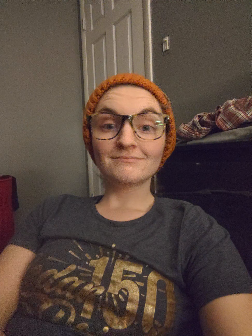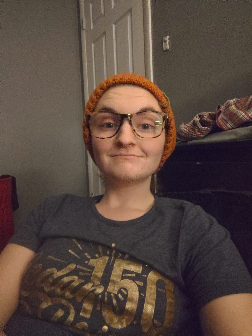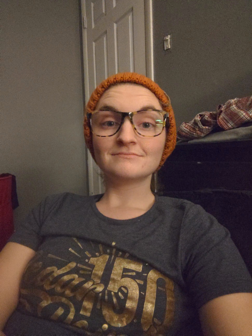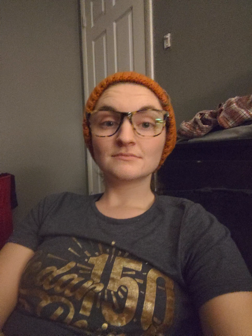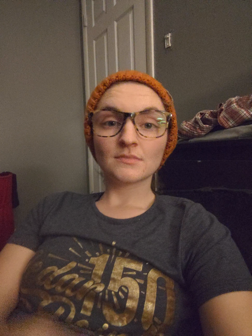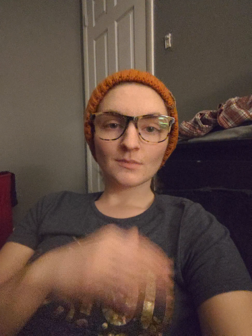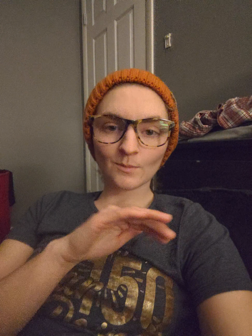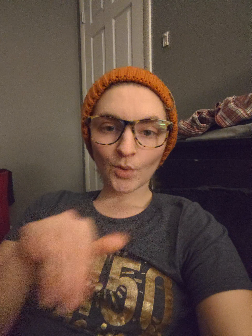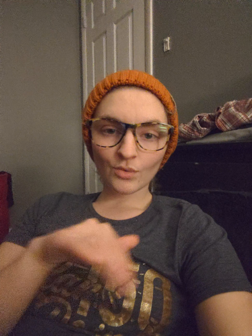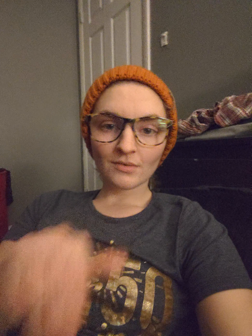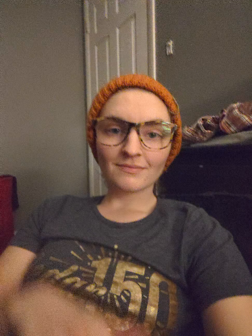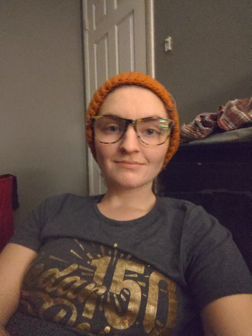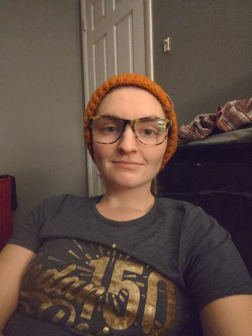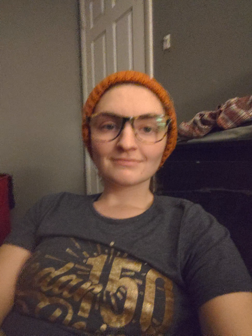pool